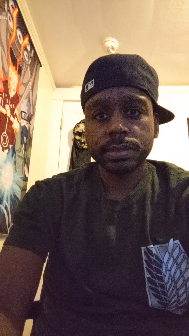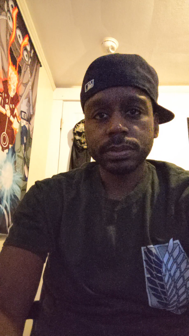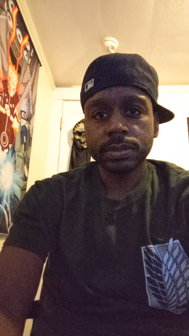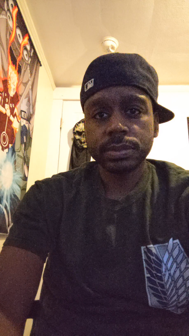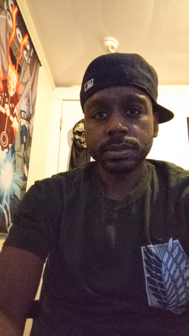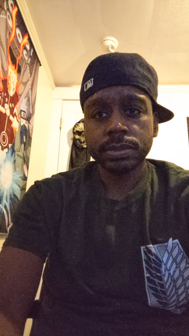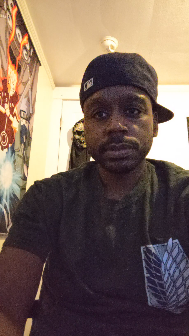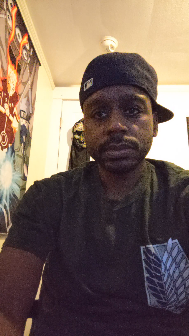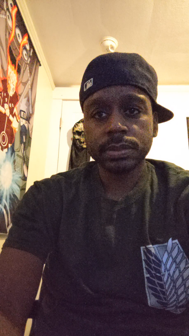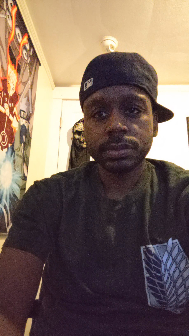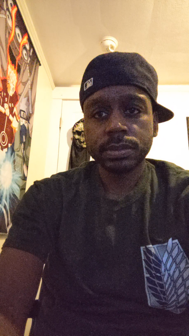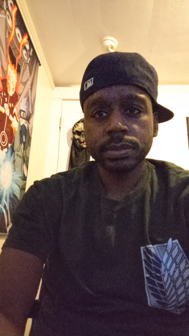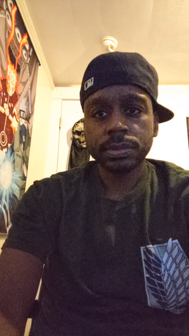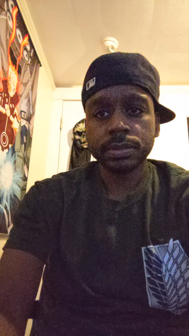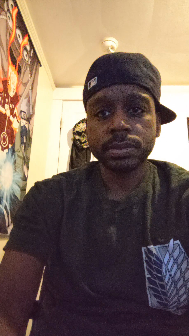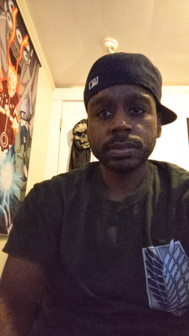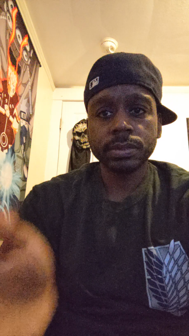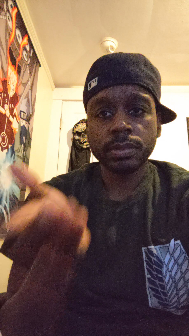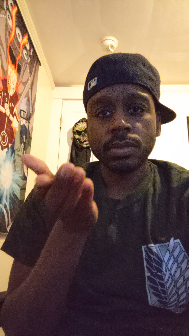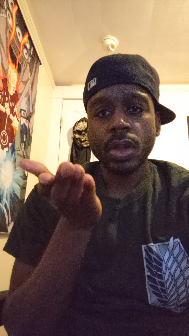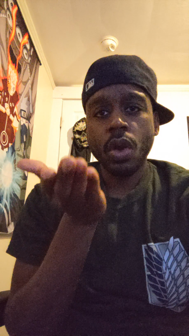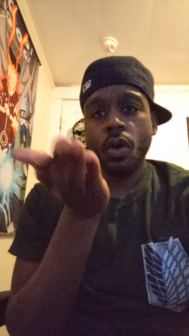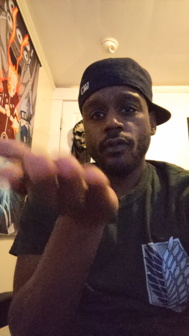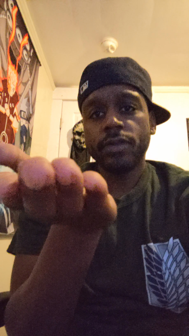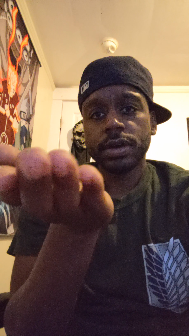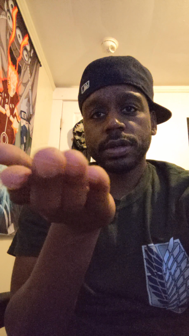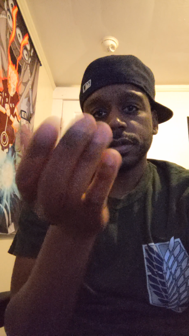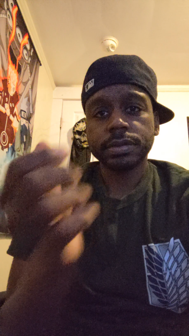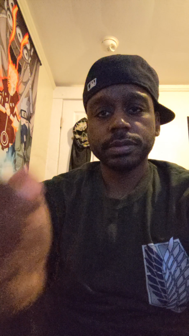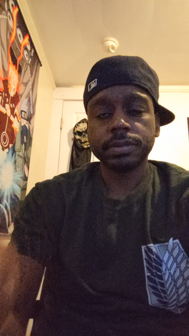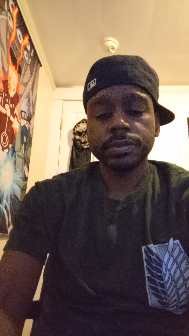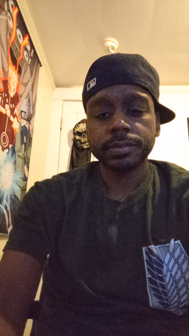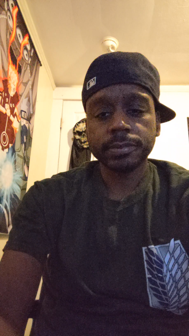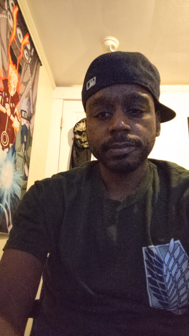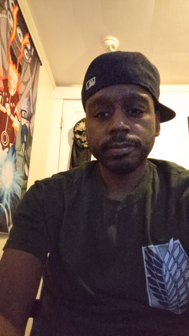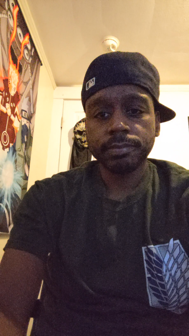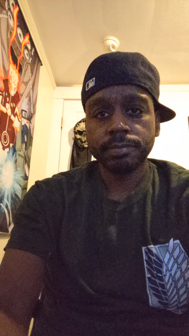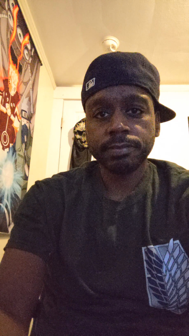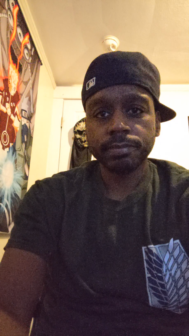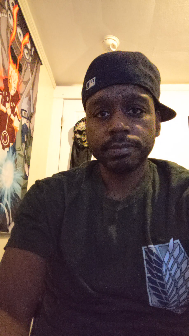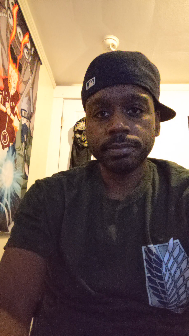oven